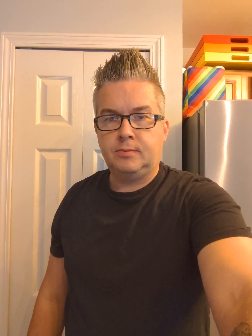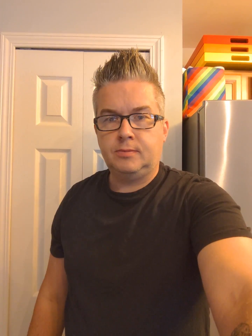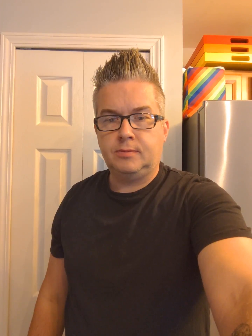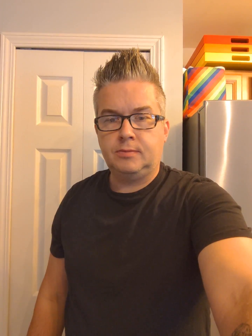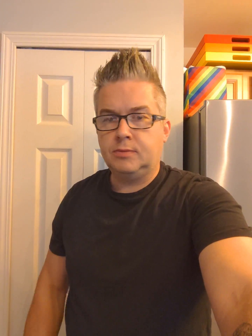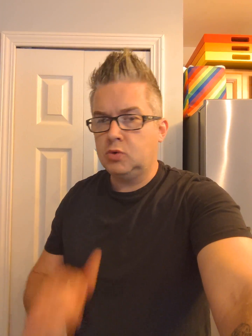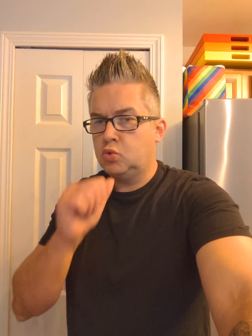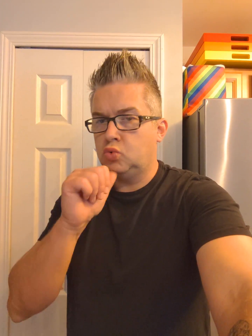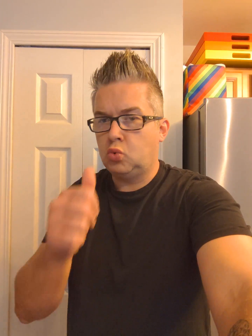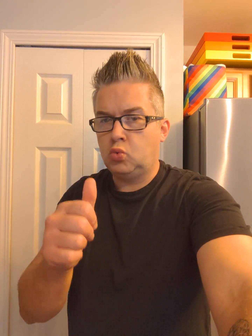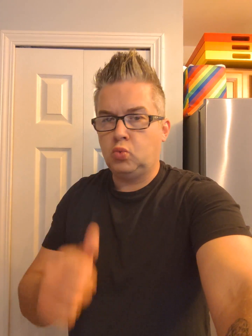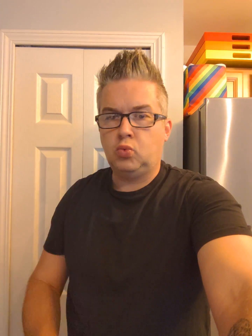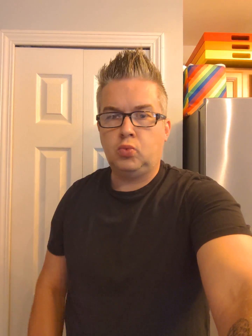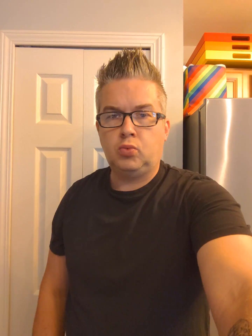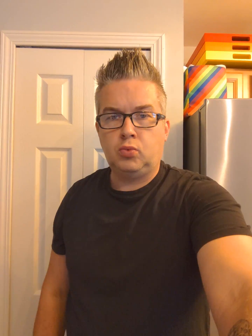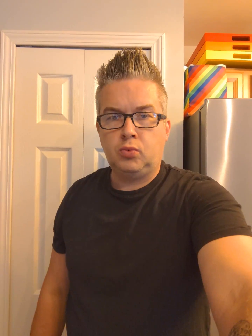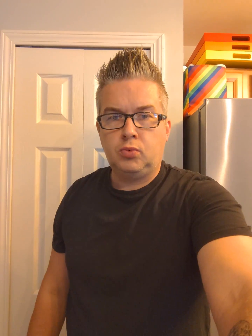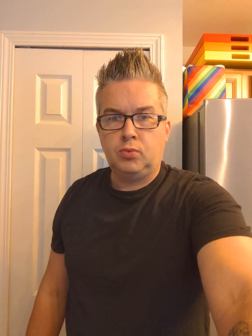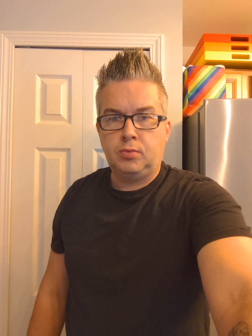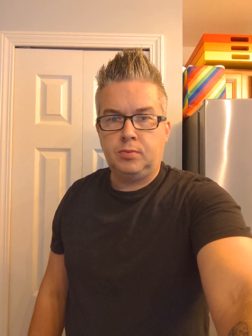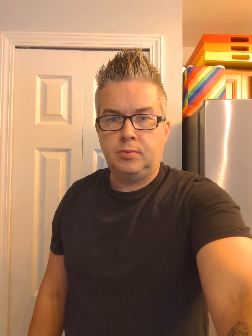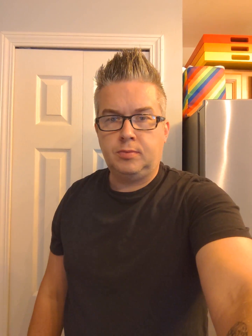don't